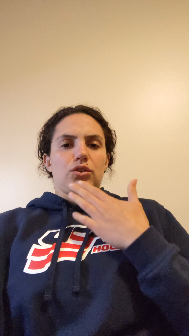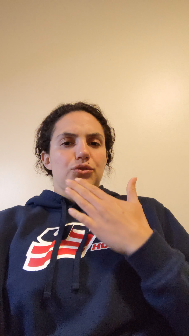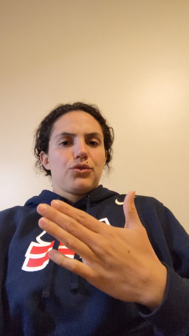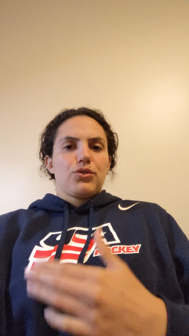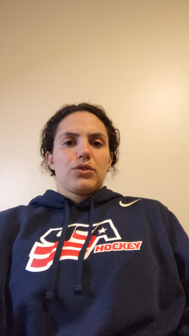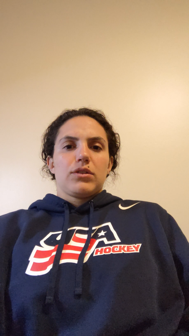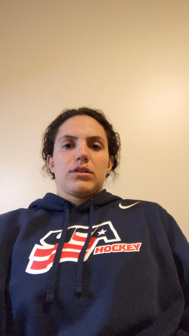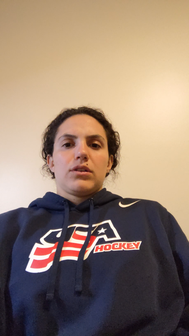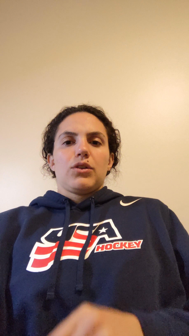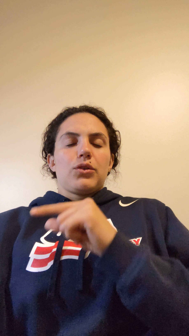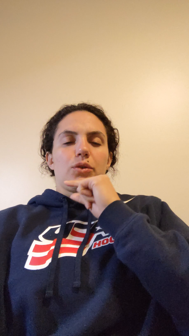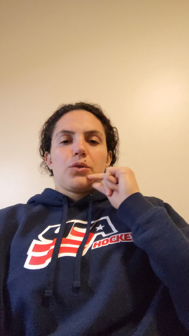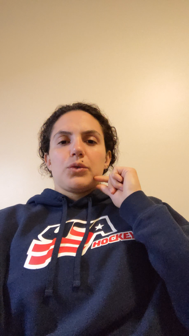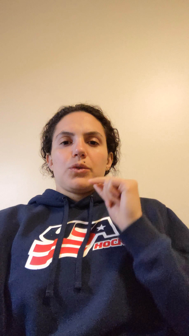glue